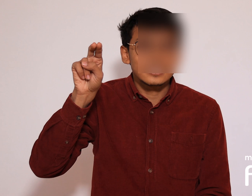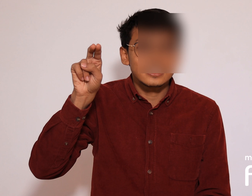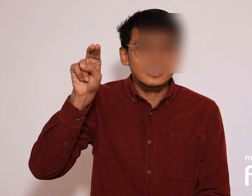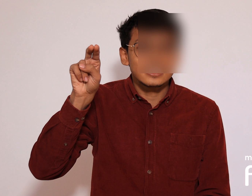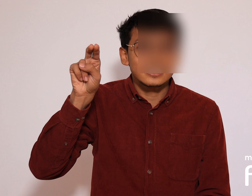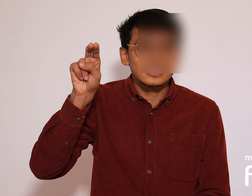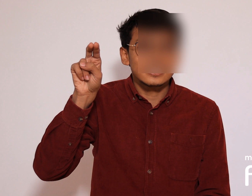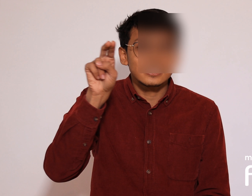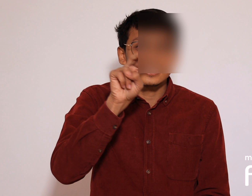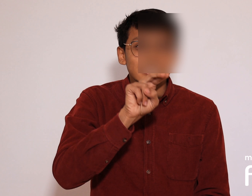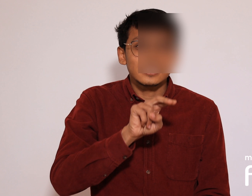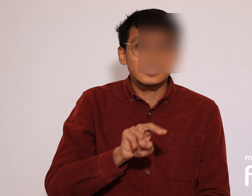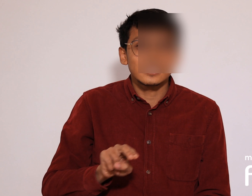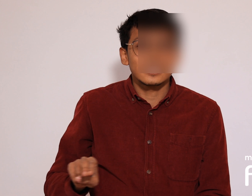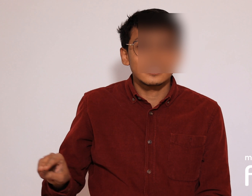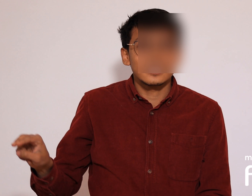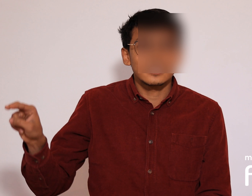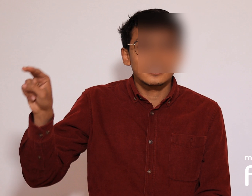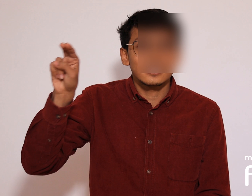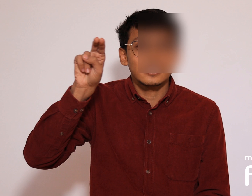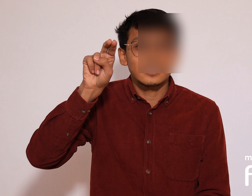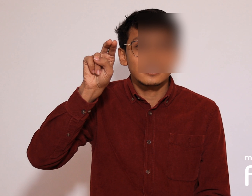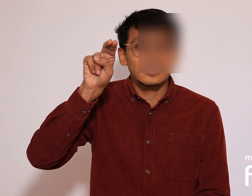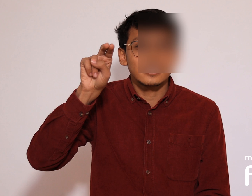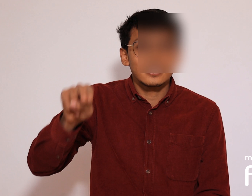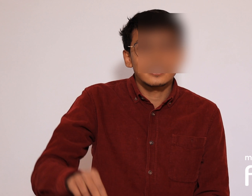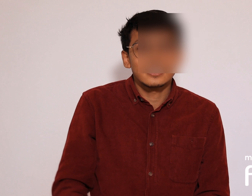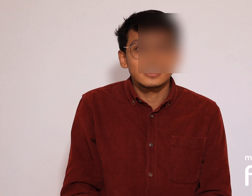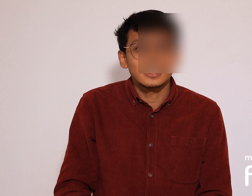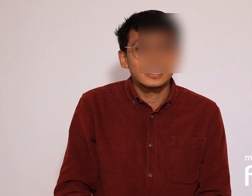ہ